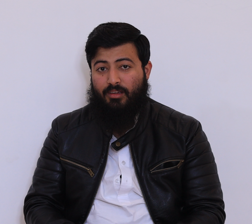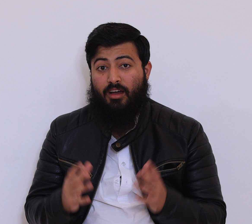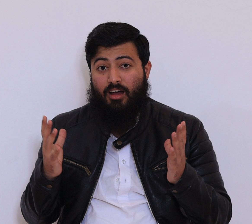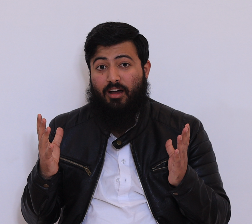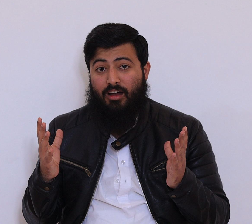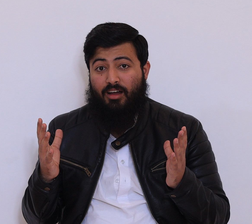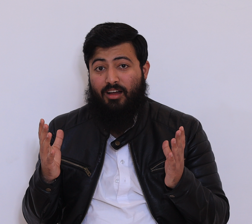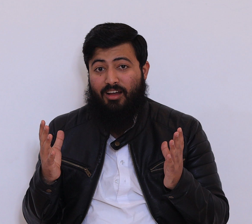surprise